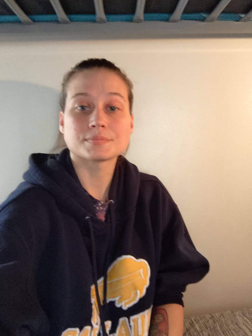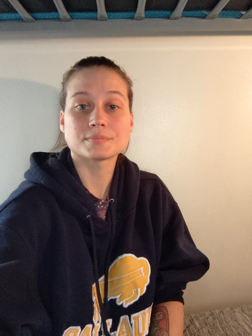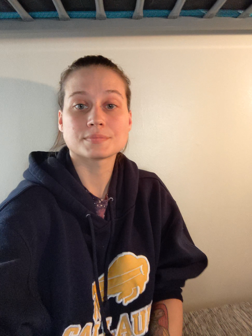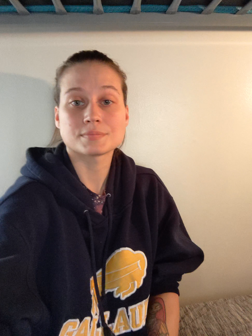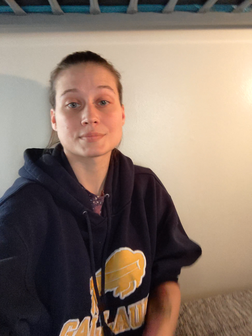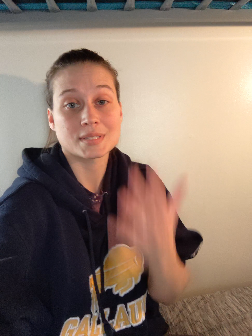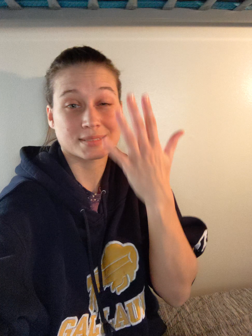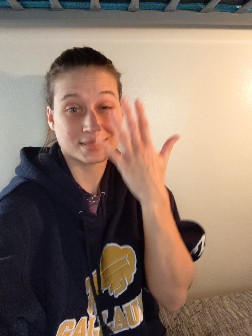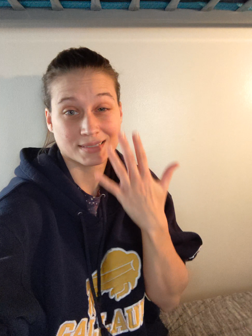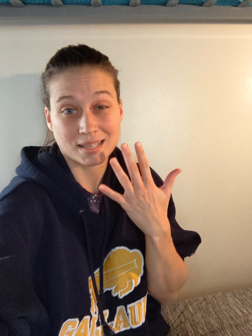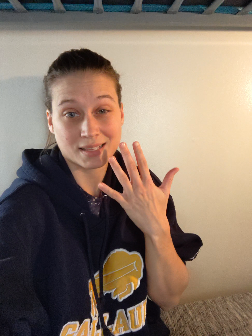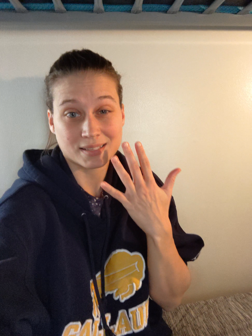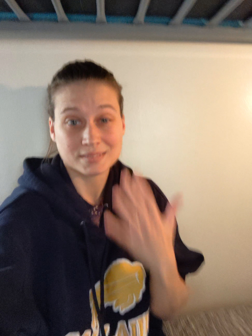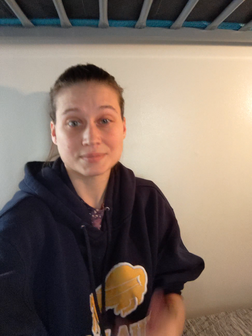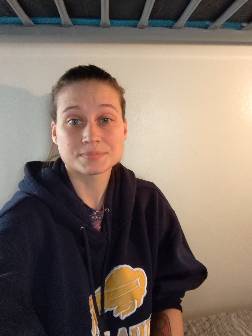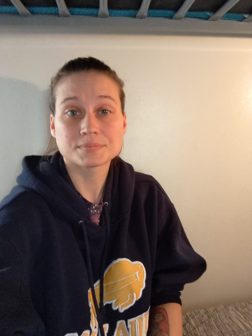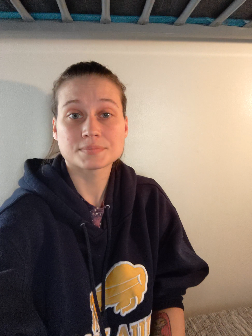sad